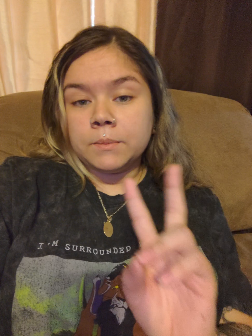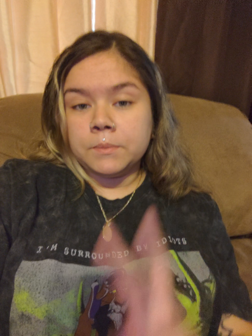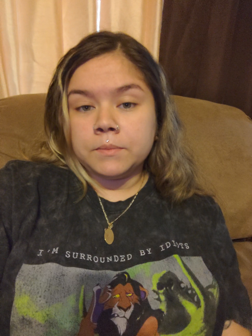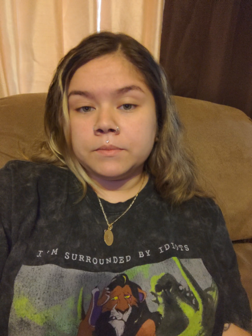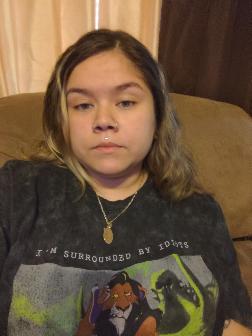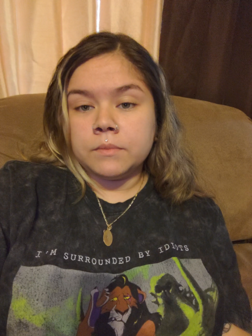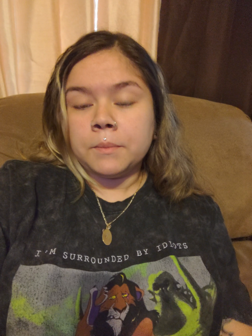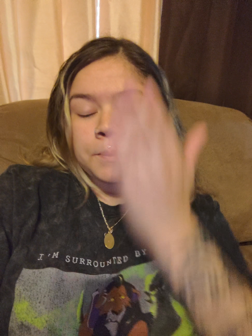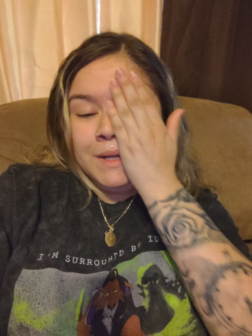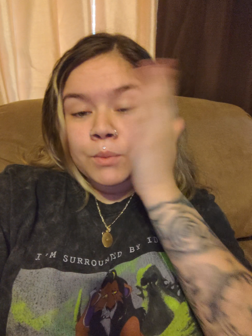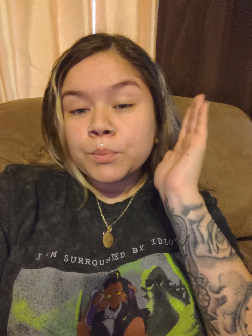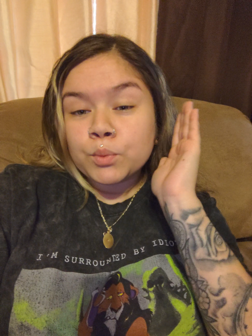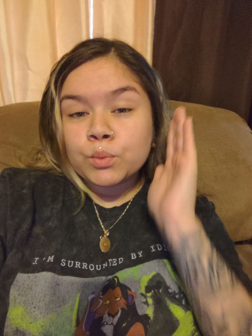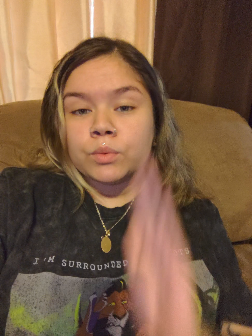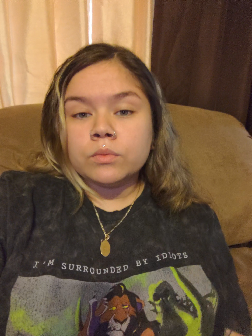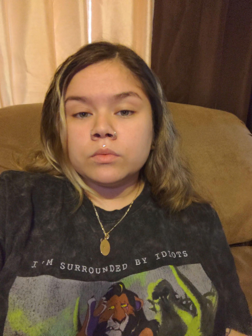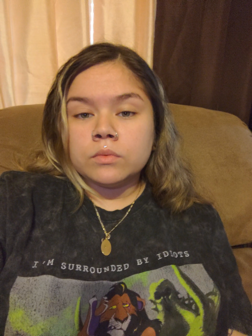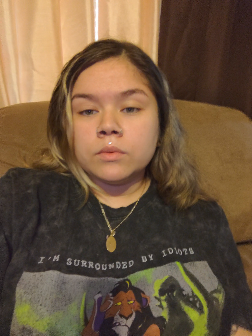peekaboo